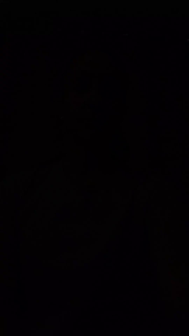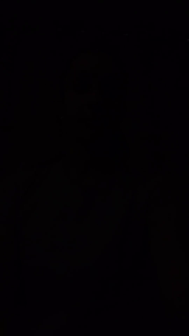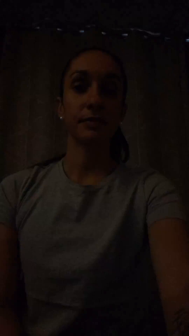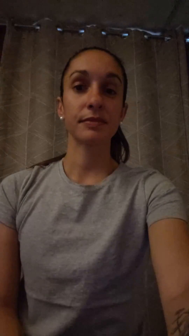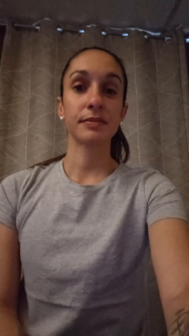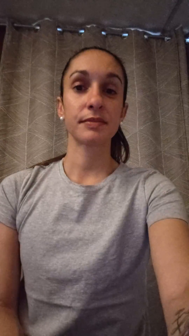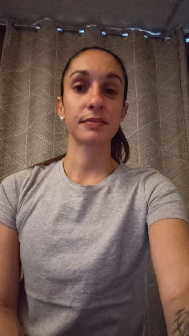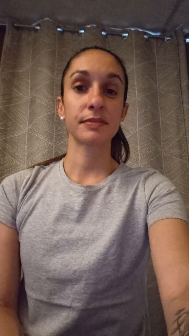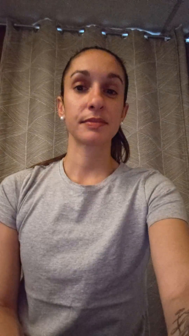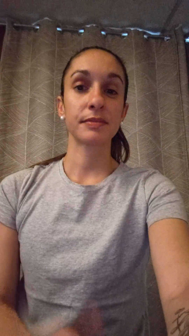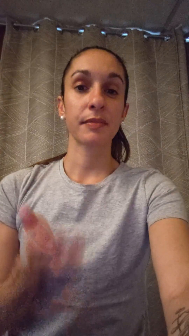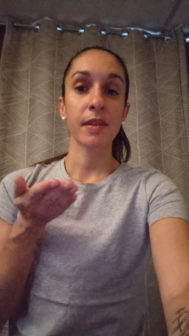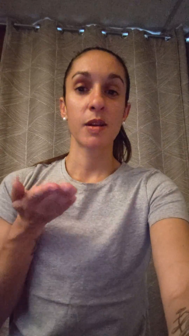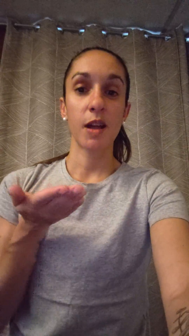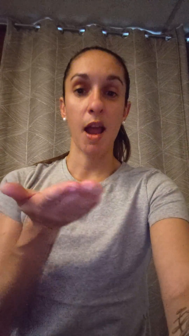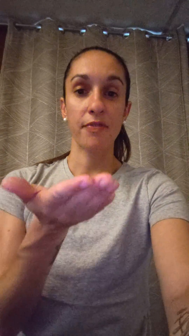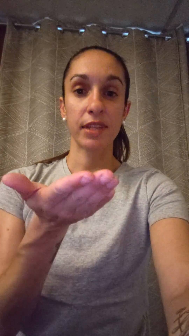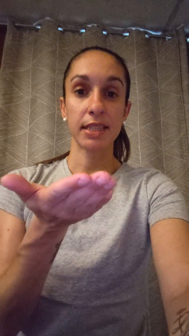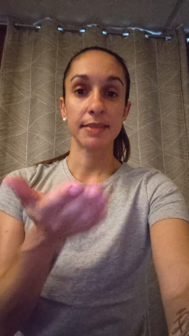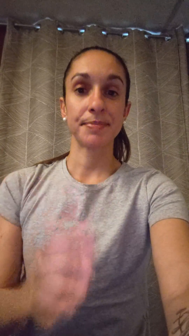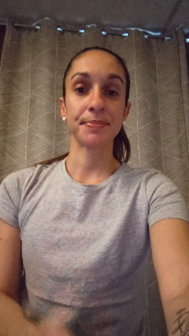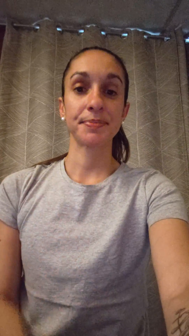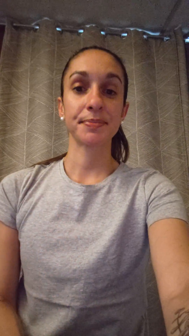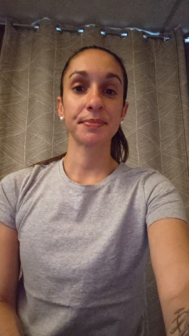oven